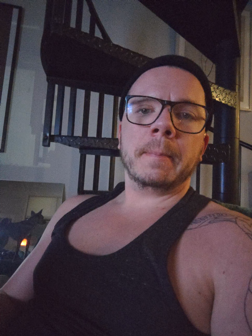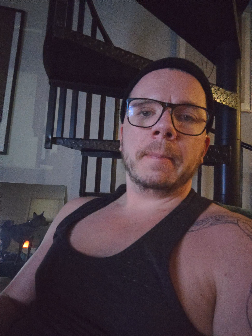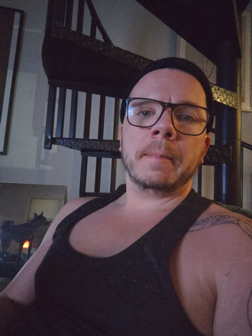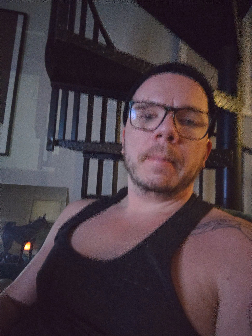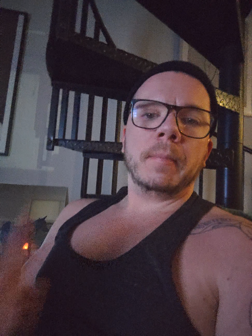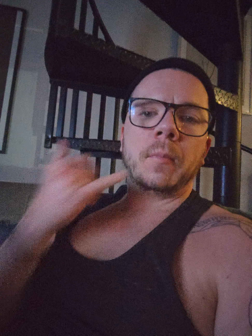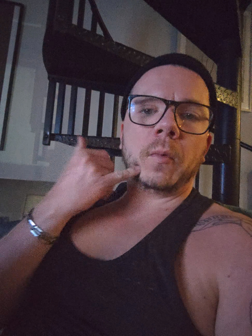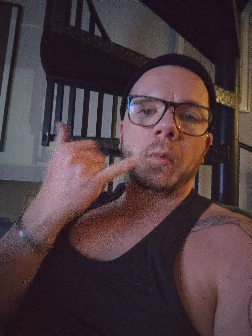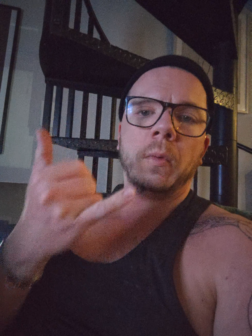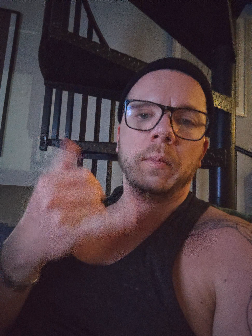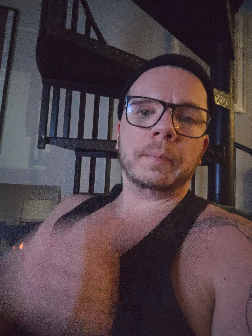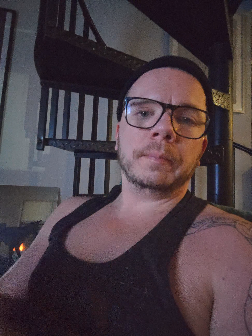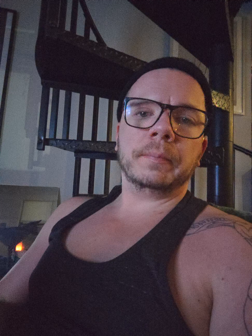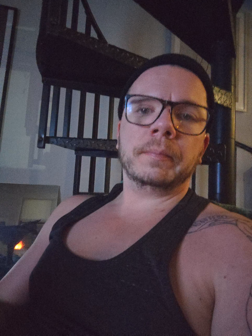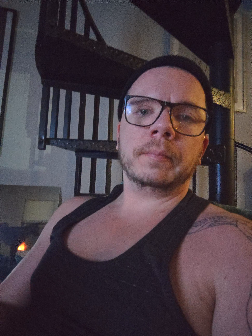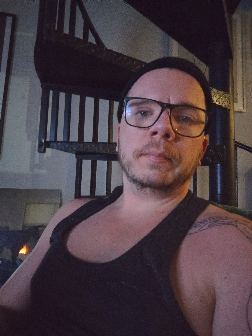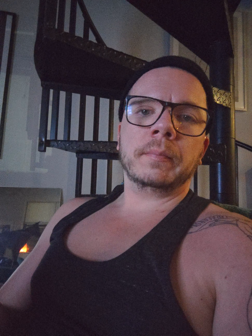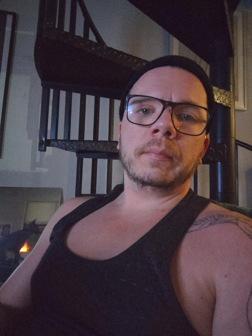call on the phone